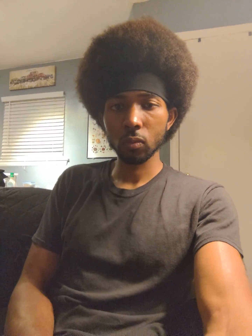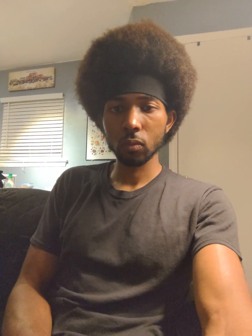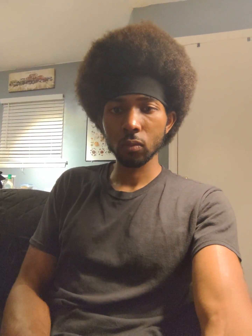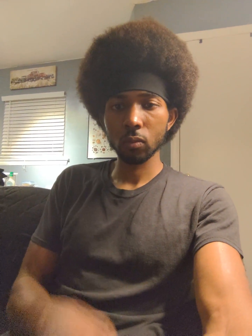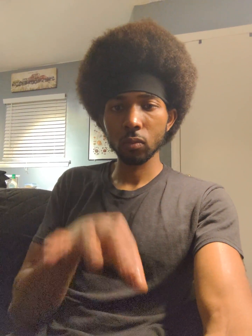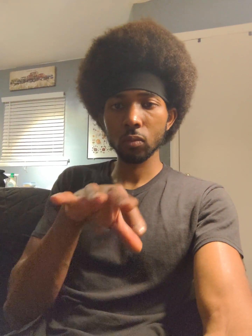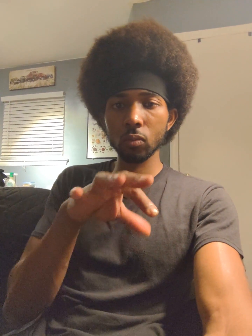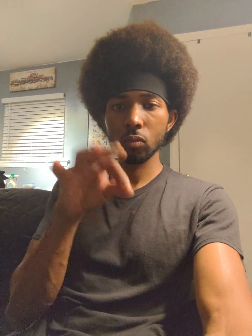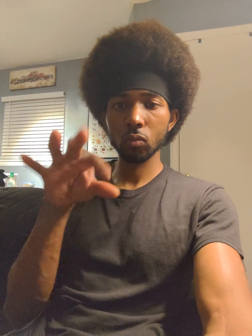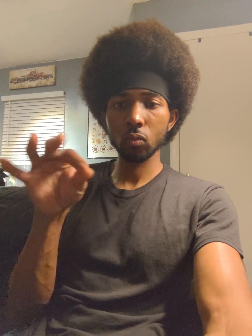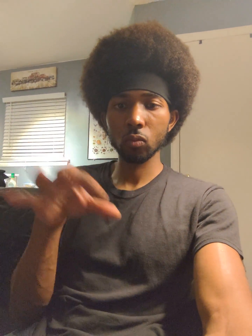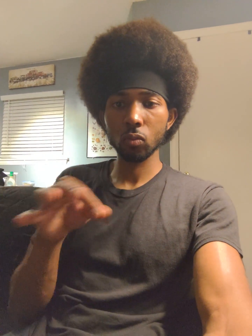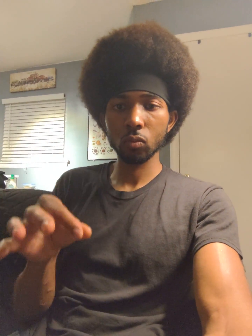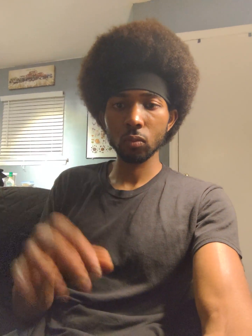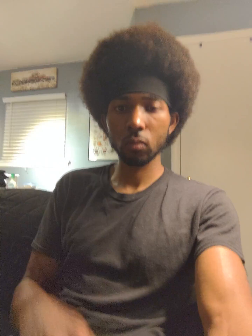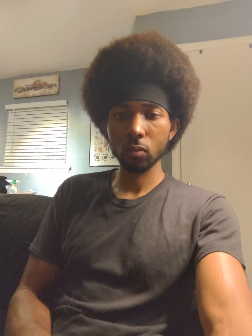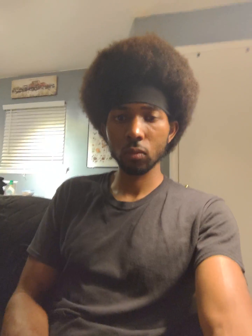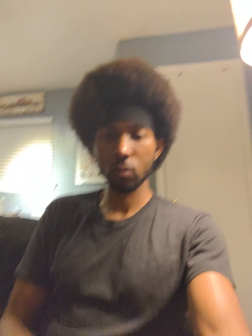choose